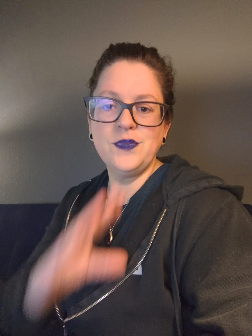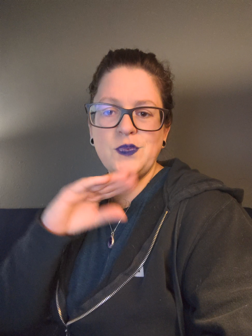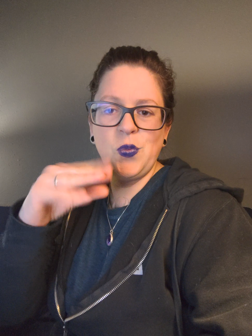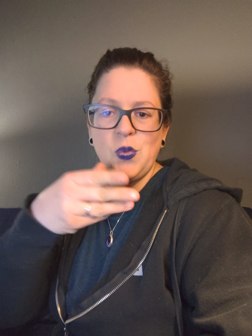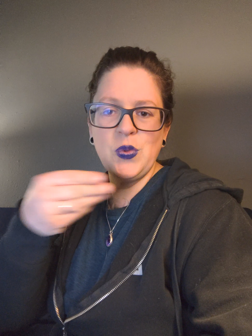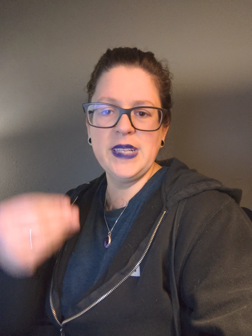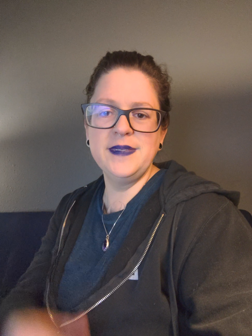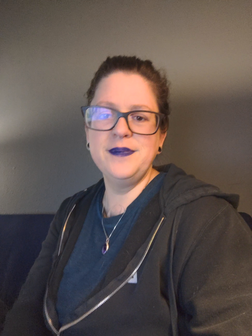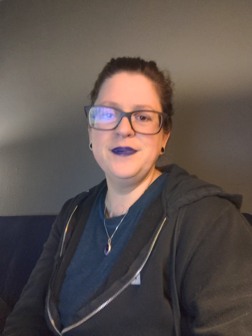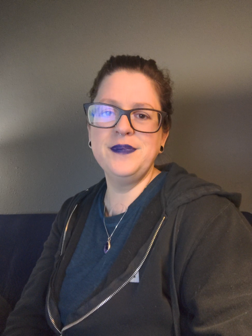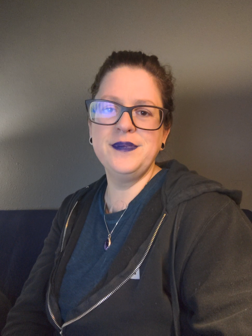story